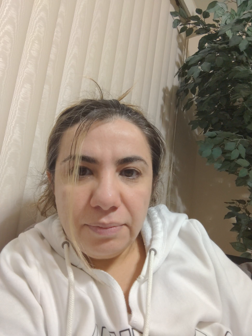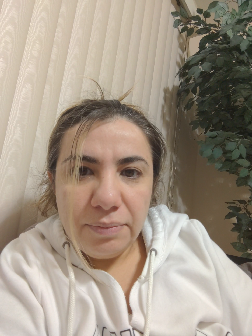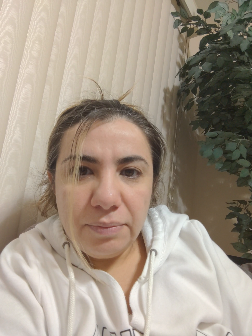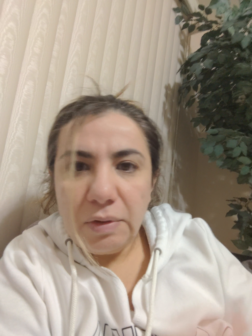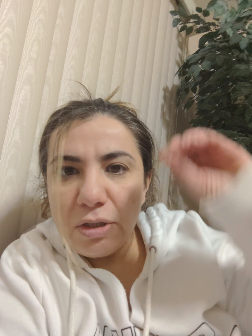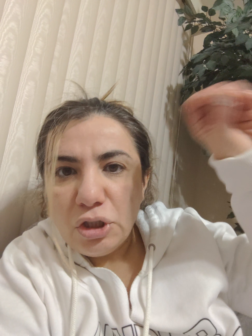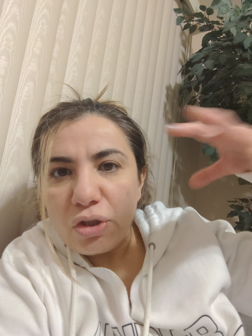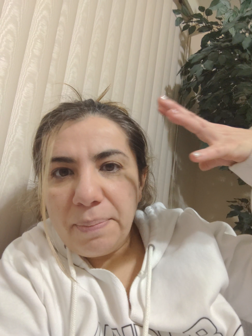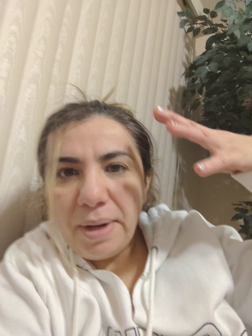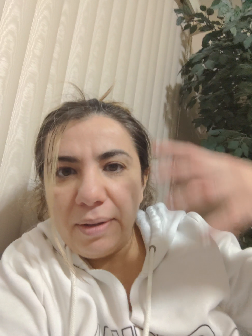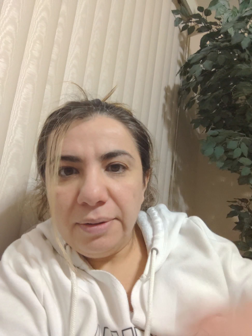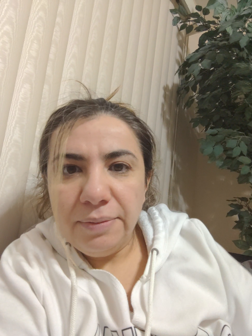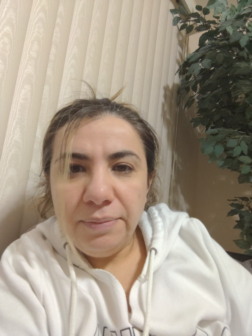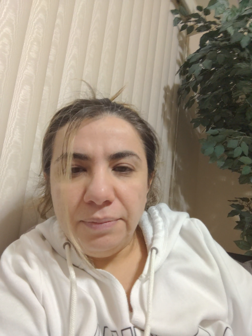sun